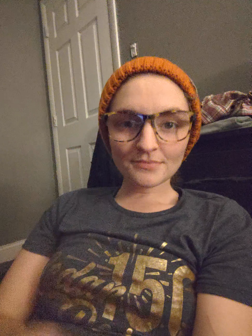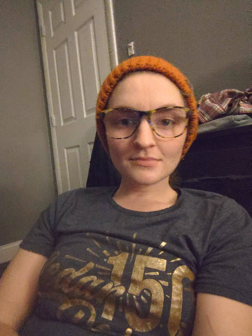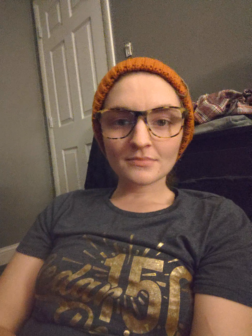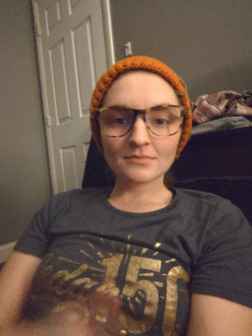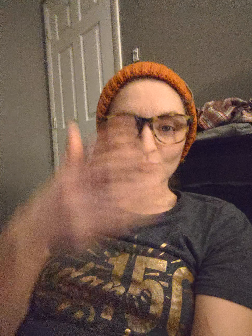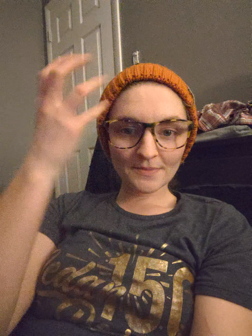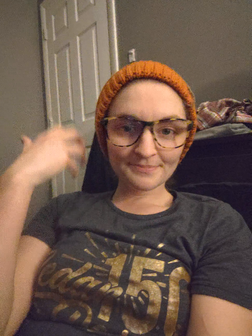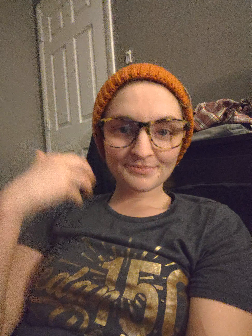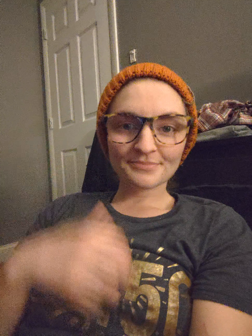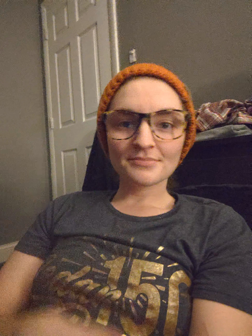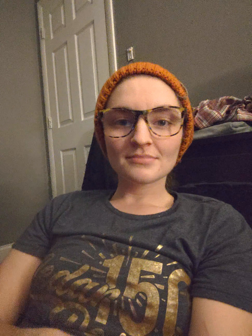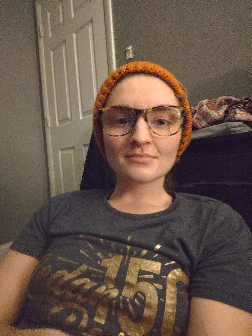lion